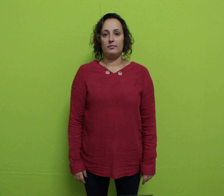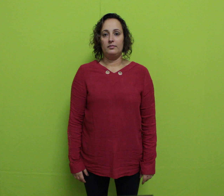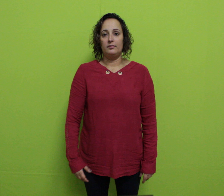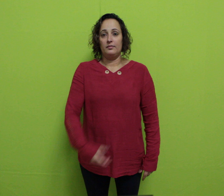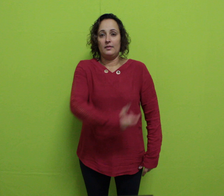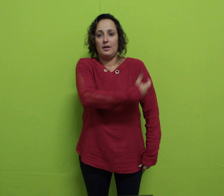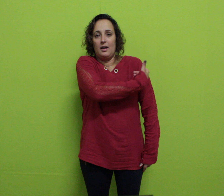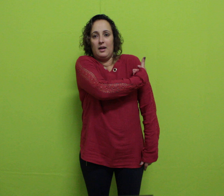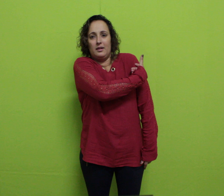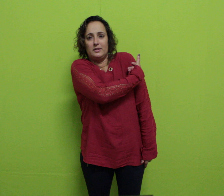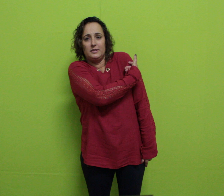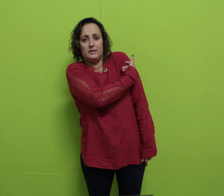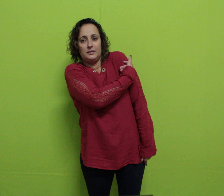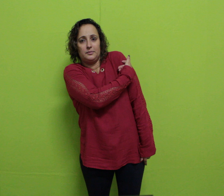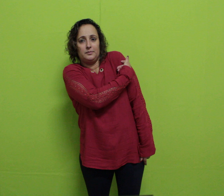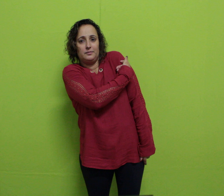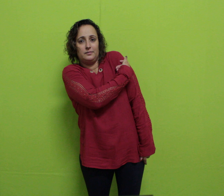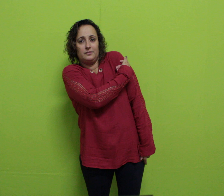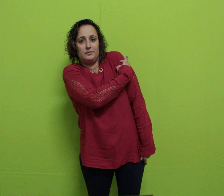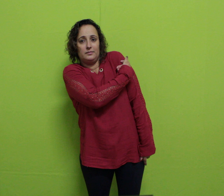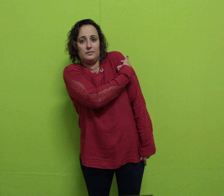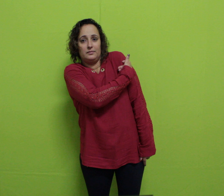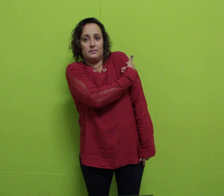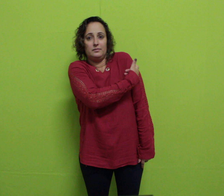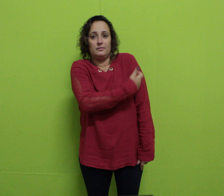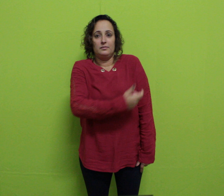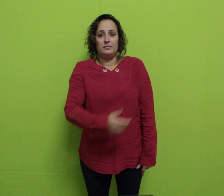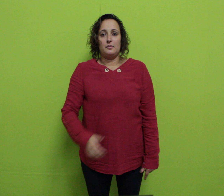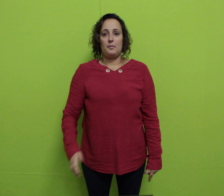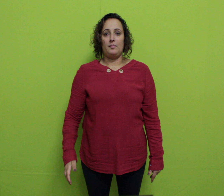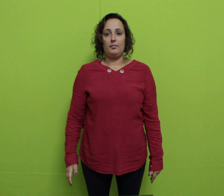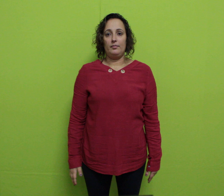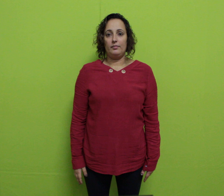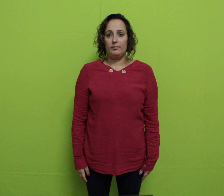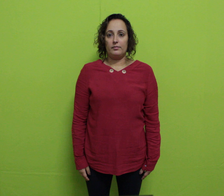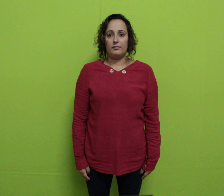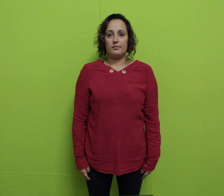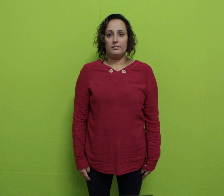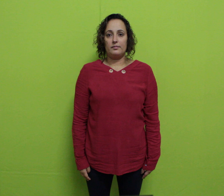vacina